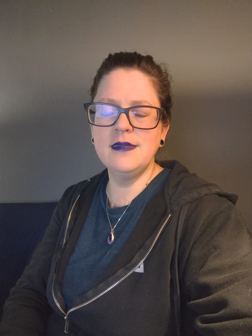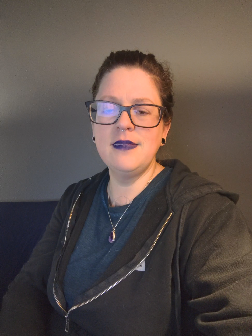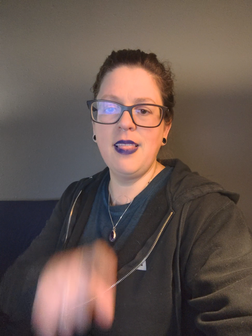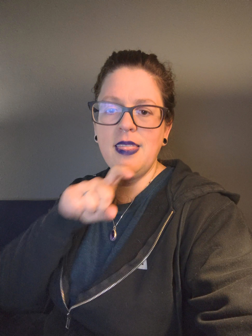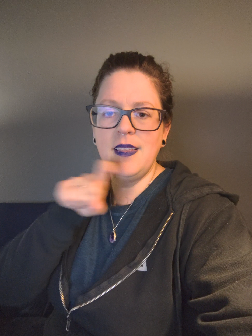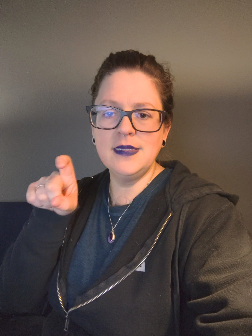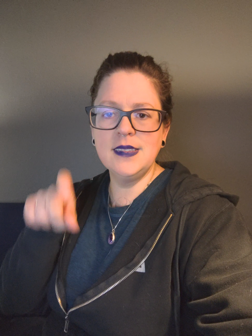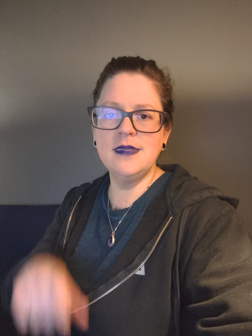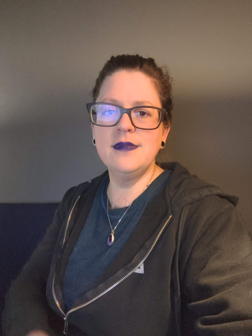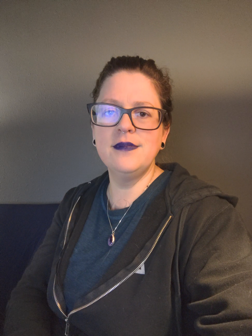closet